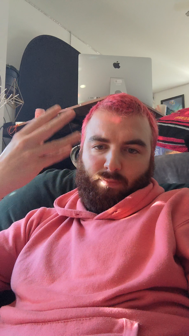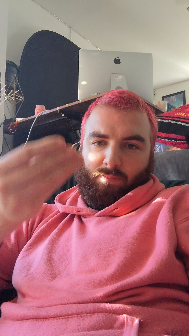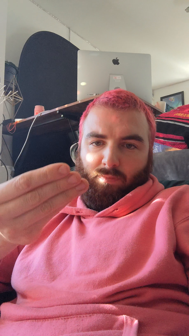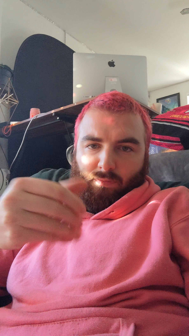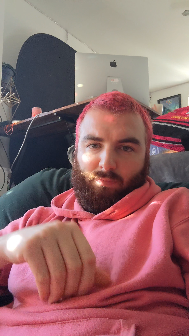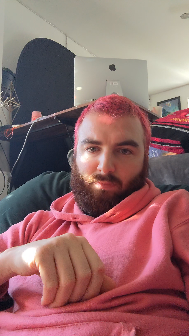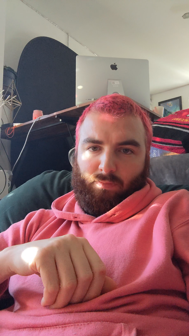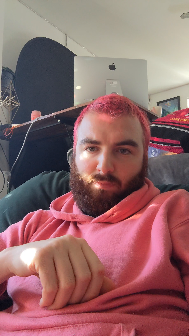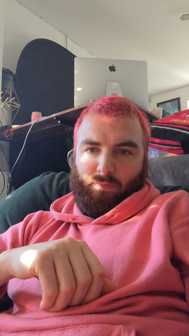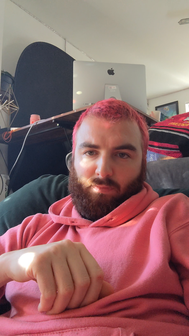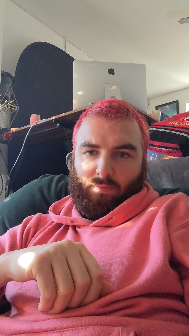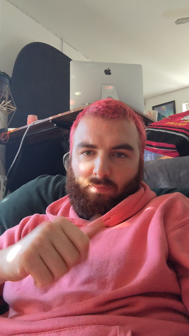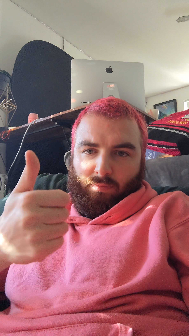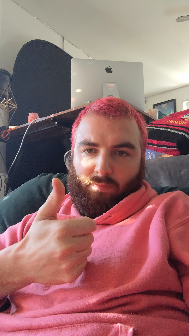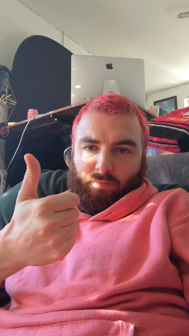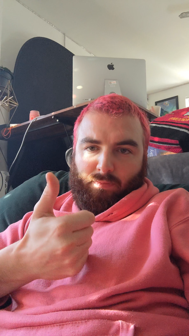game